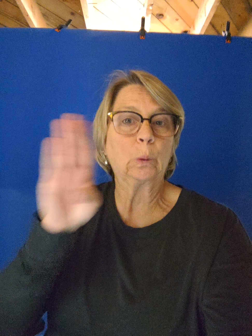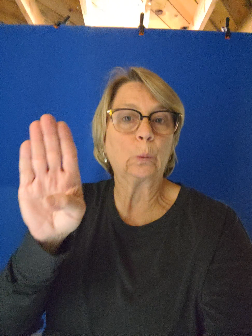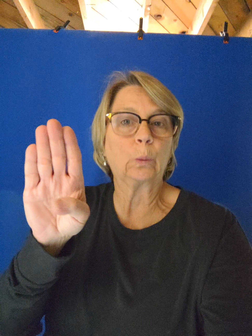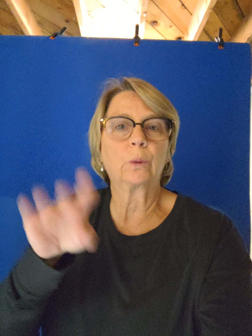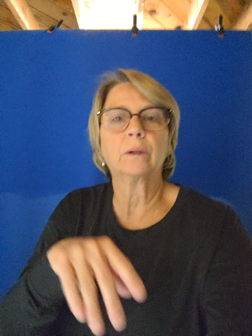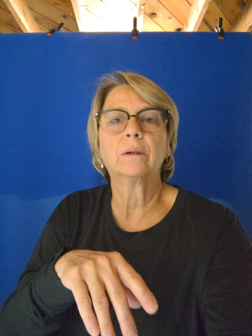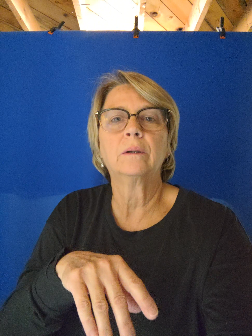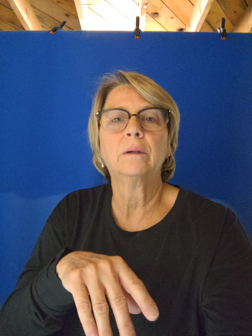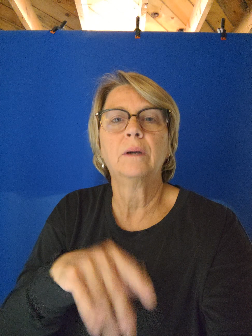blue